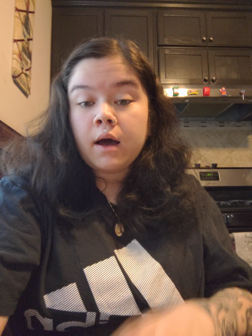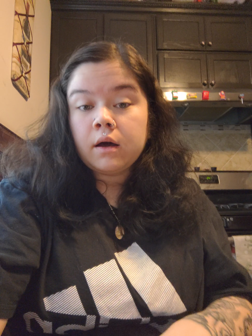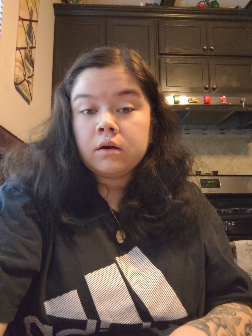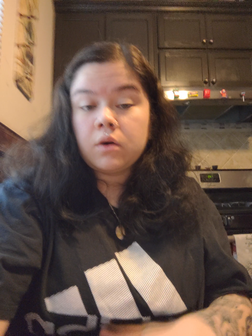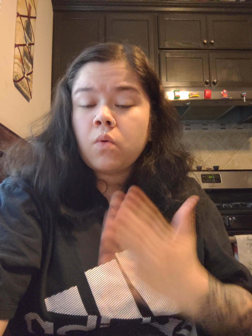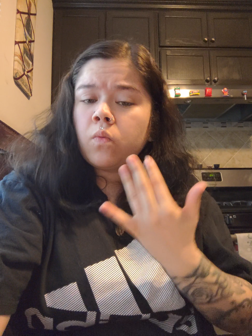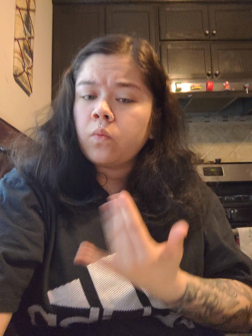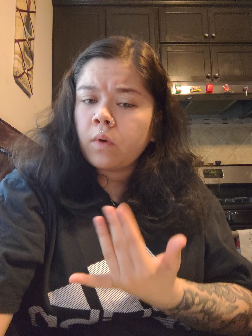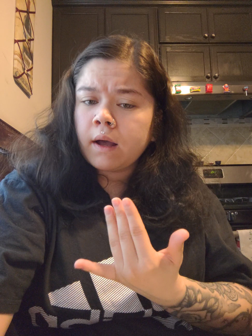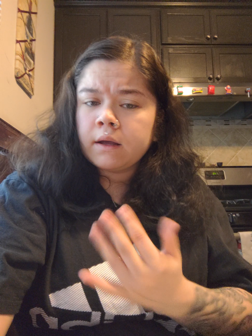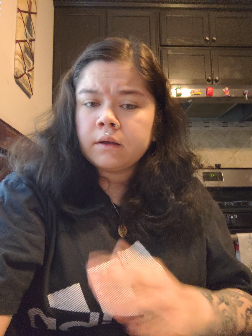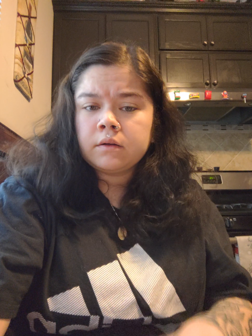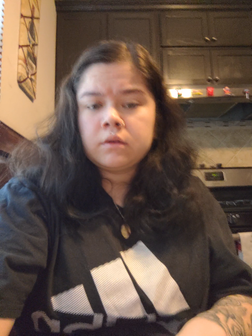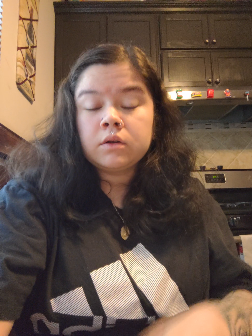wait